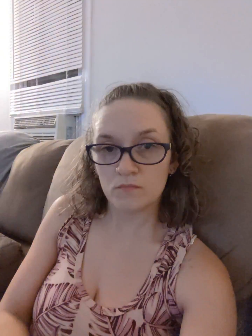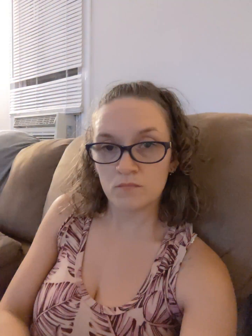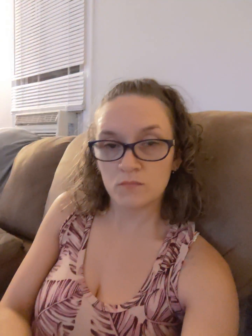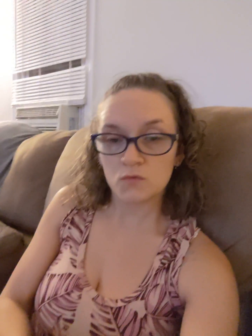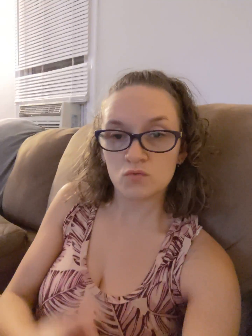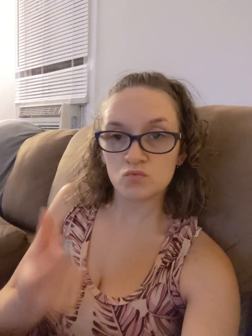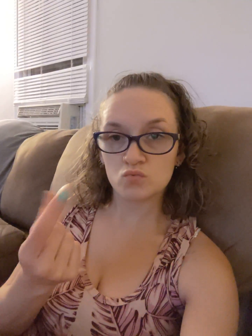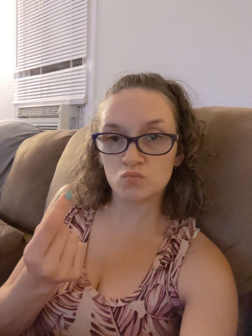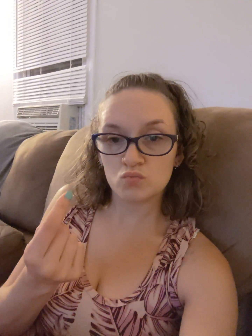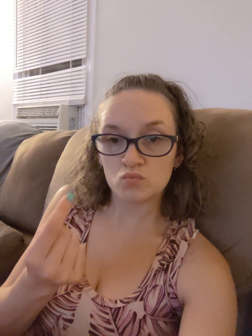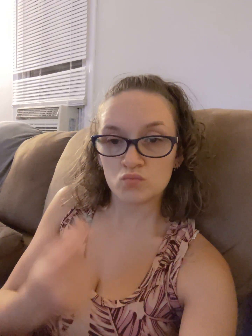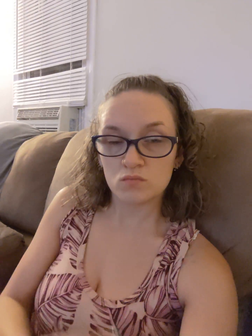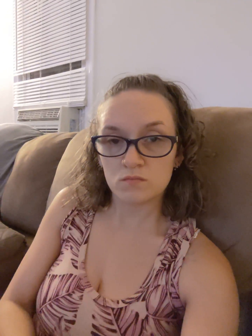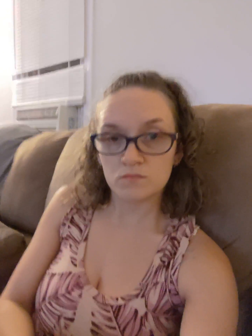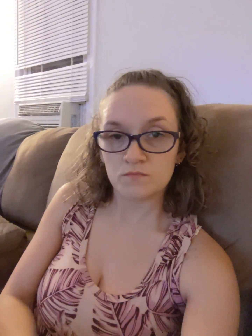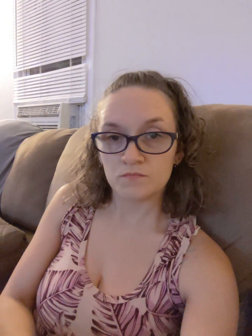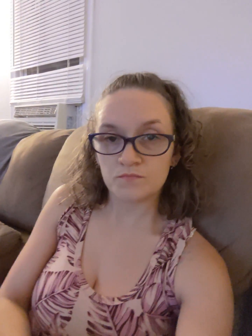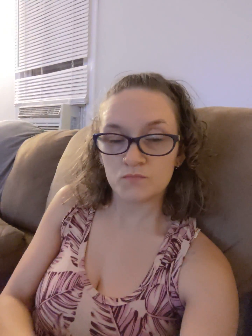do